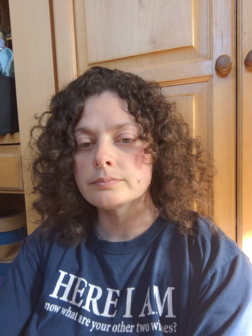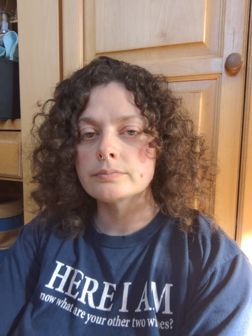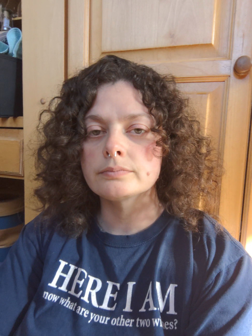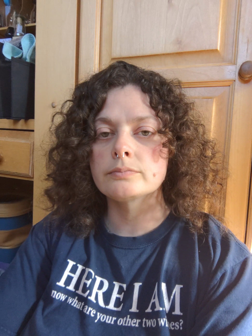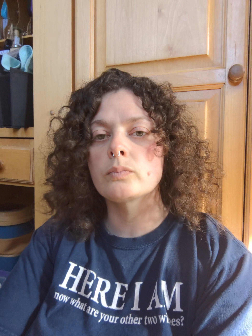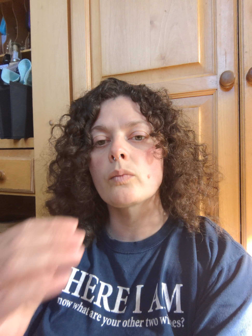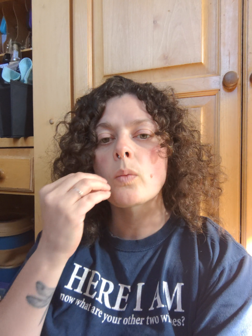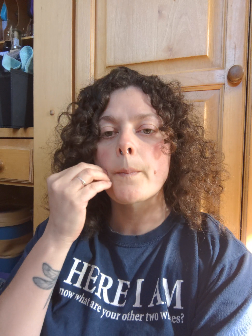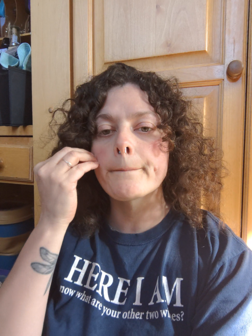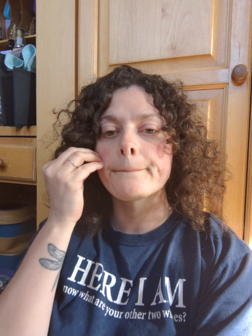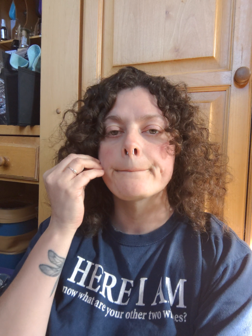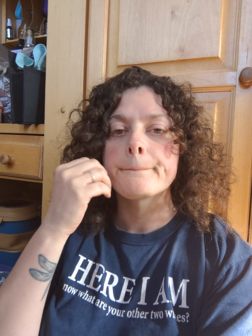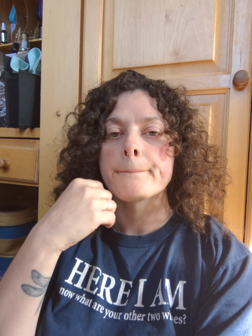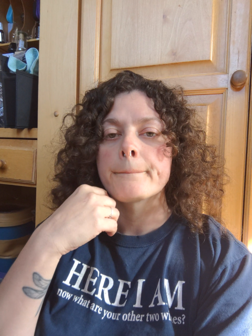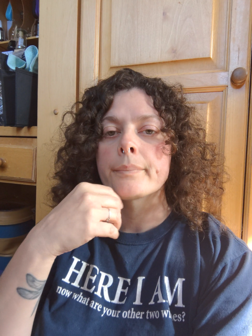home